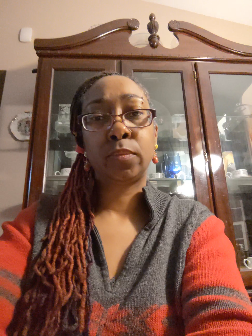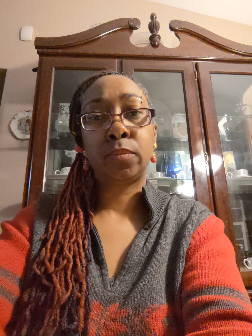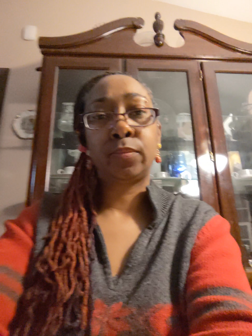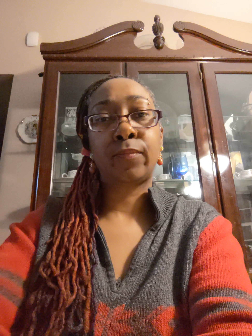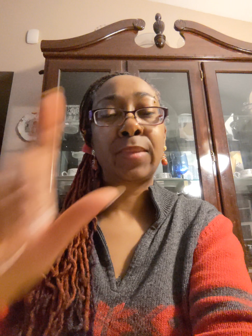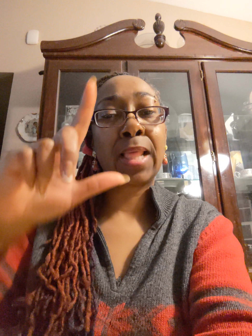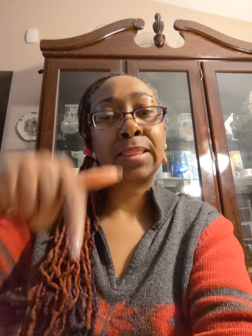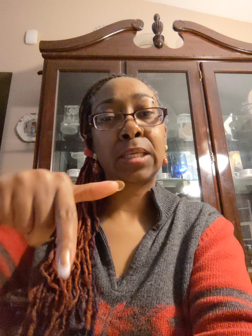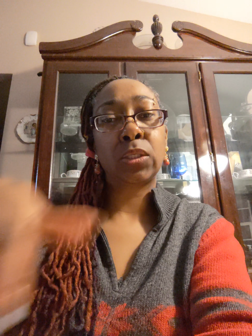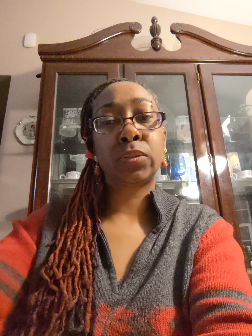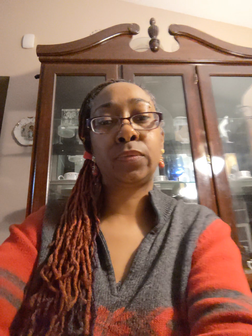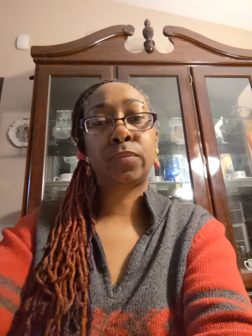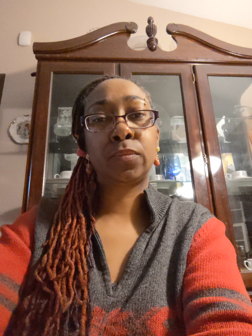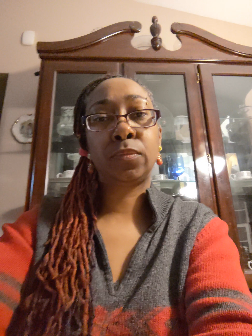later